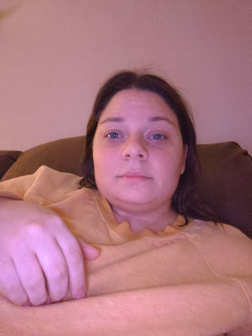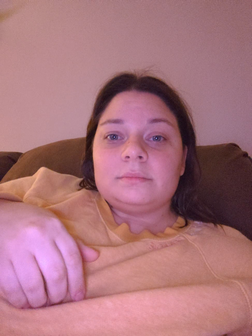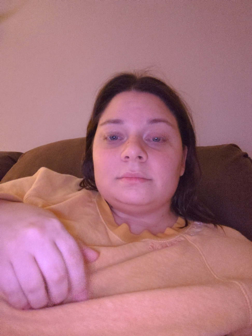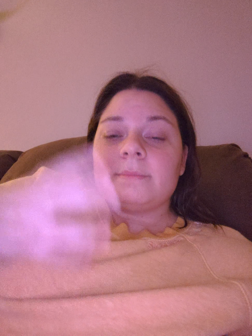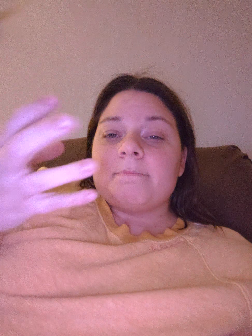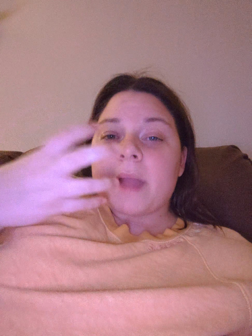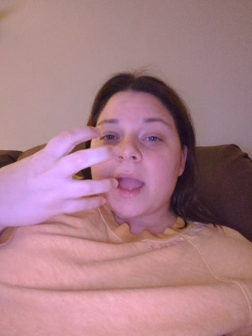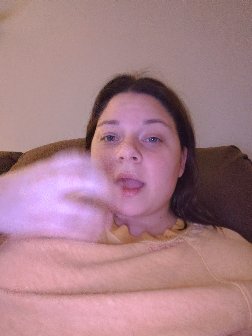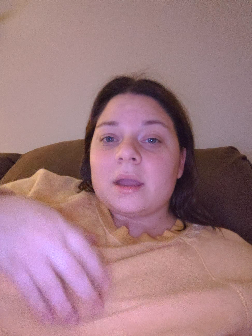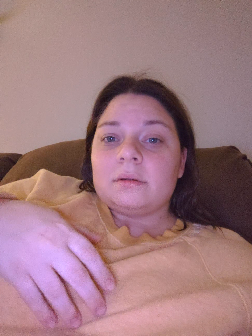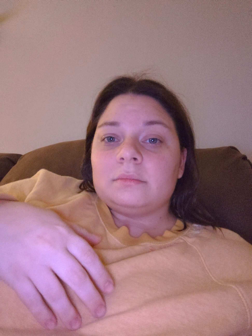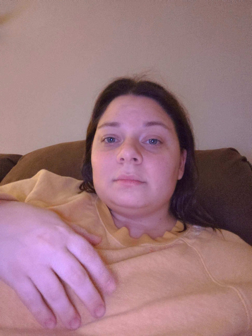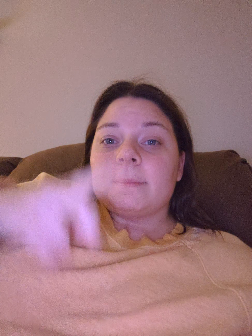mad